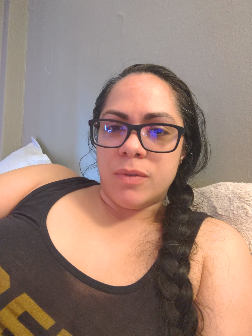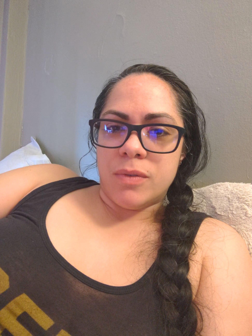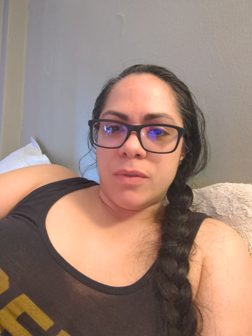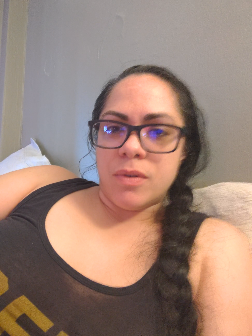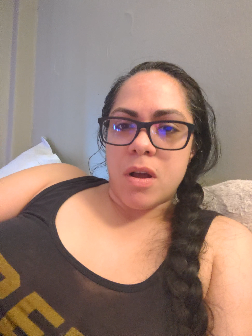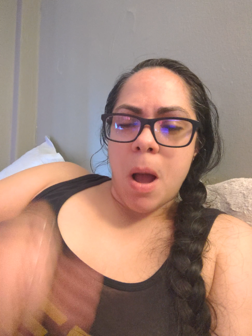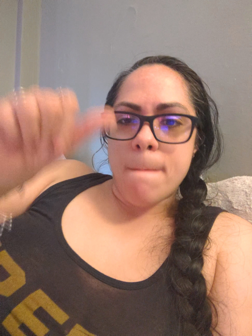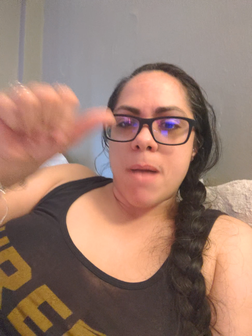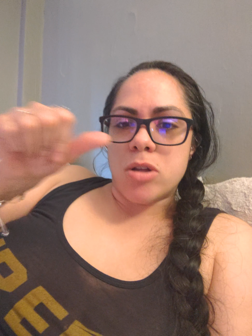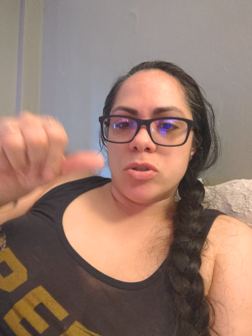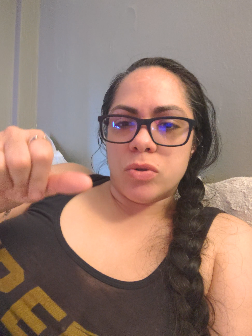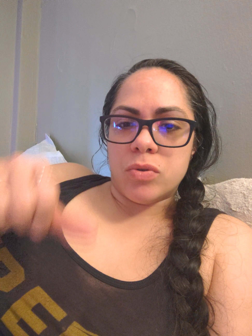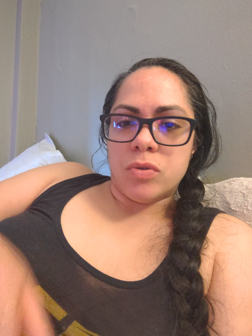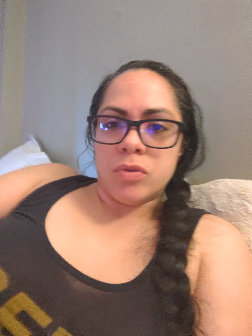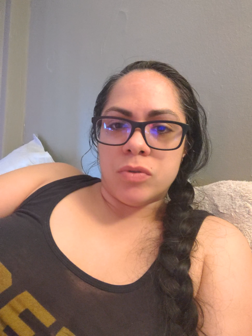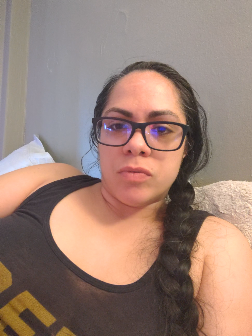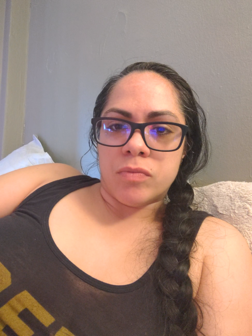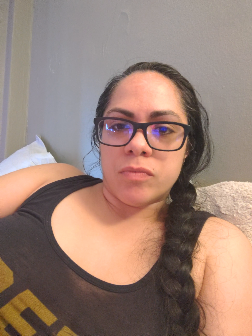puzzle